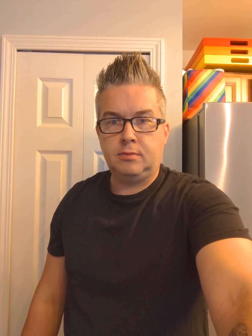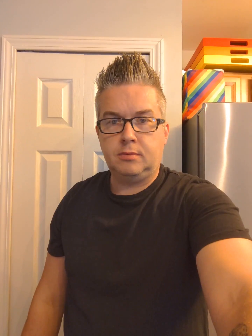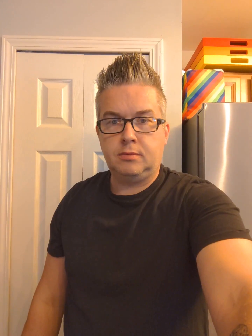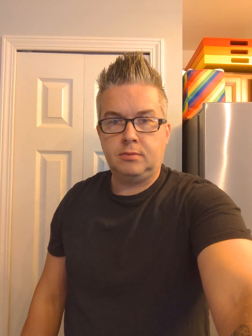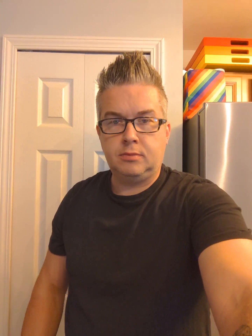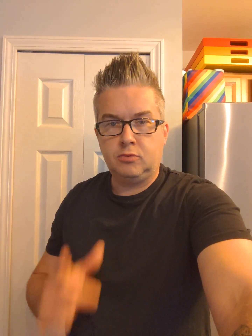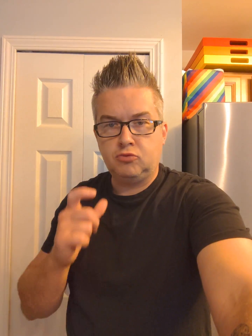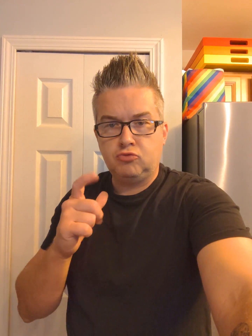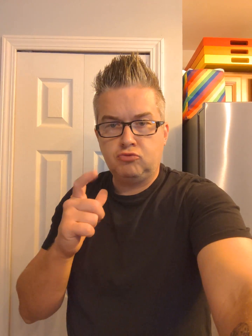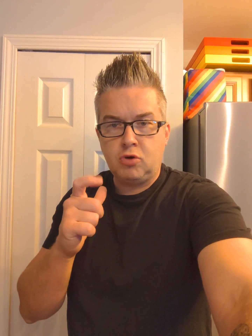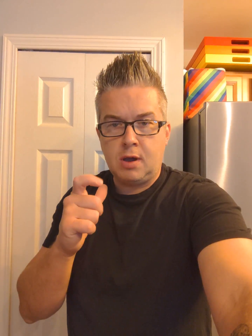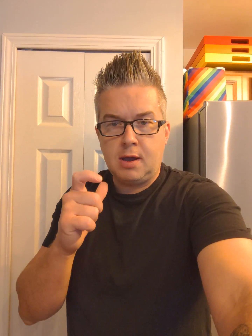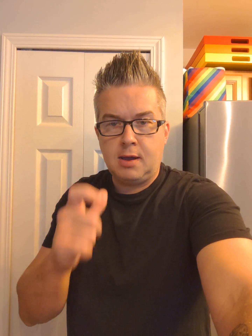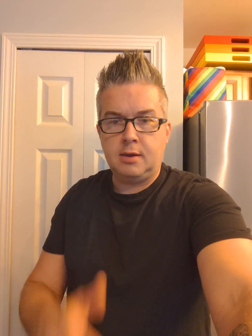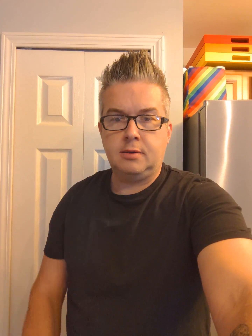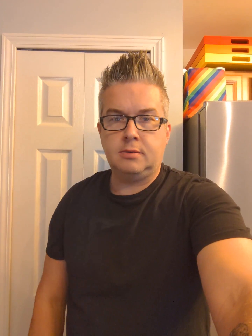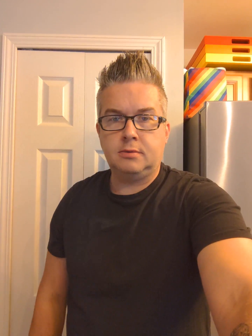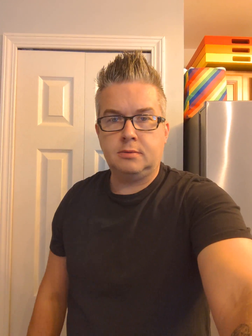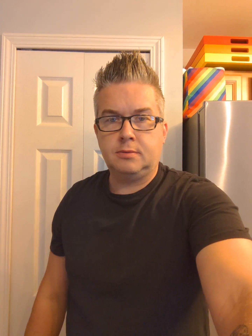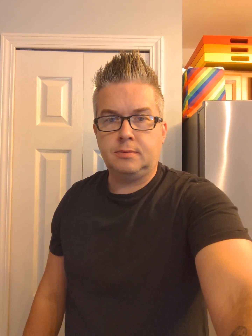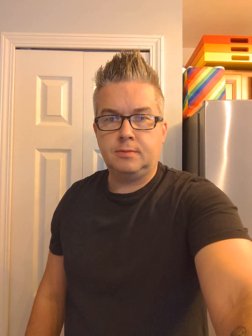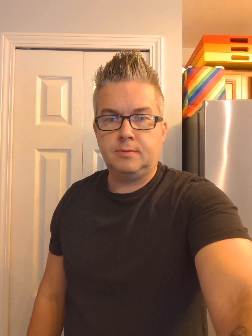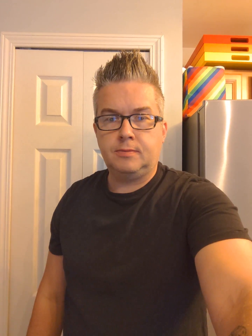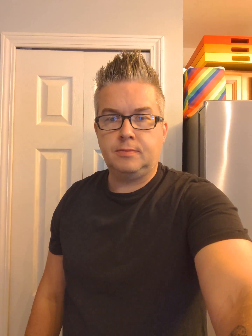run